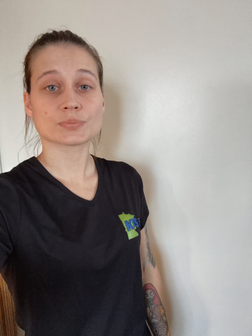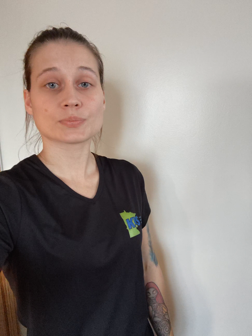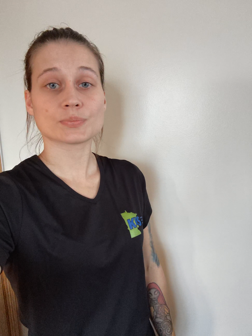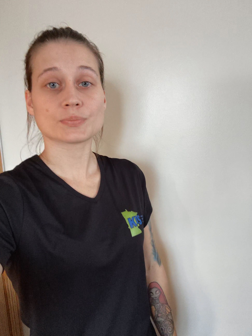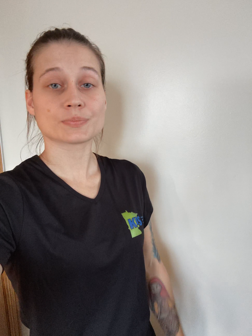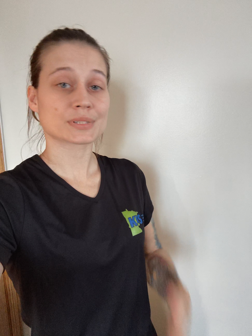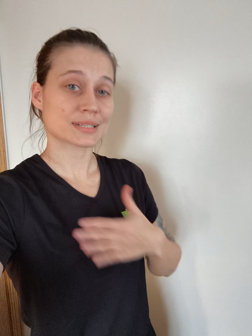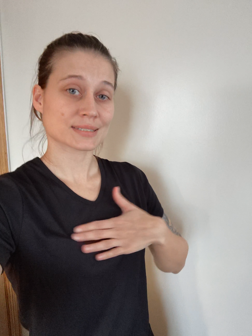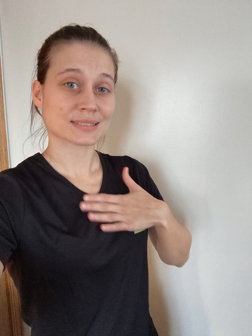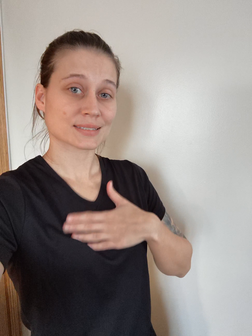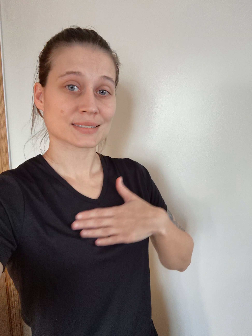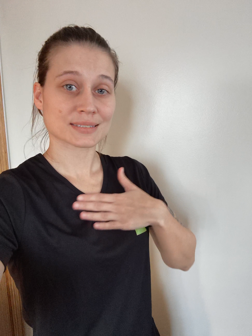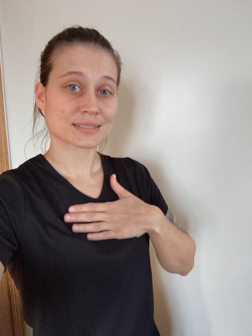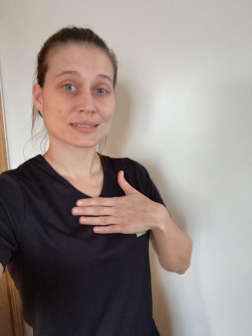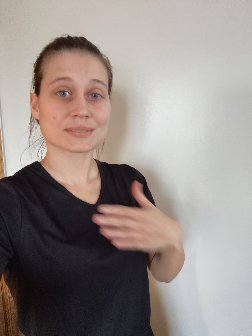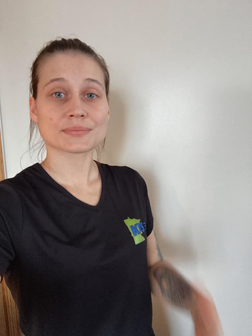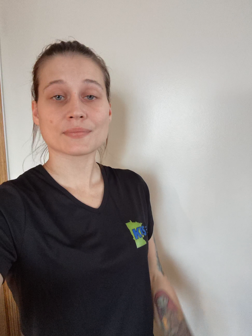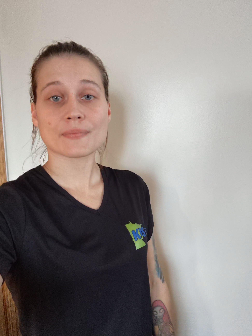please